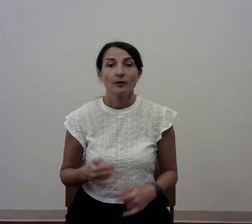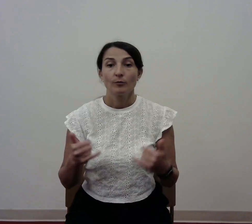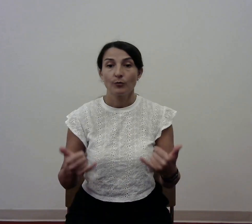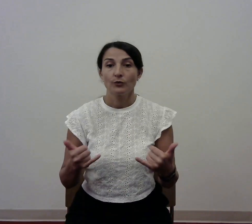burda